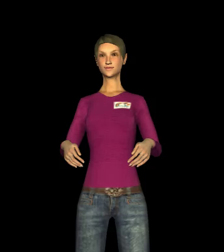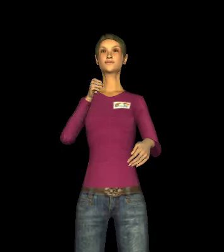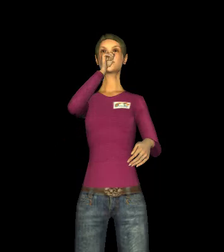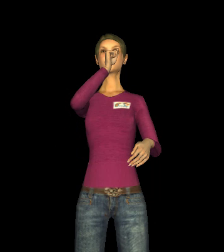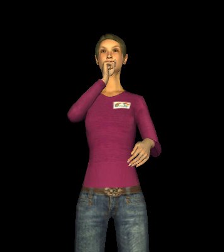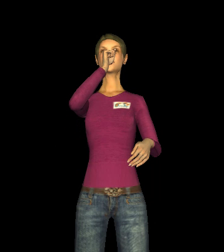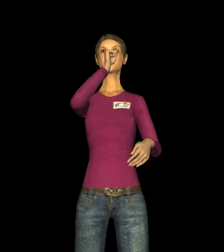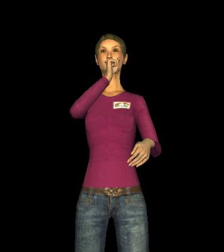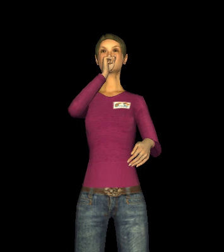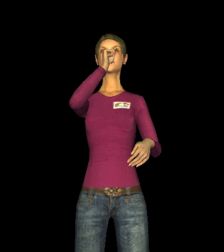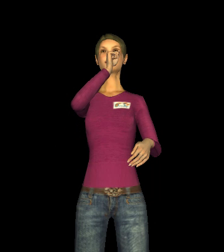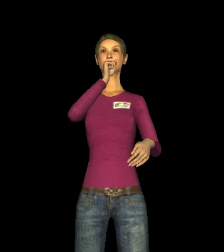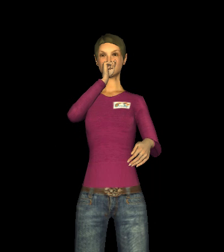جليد